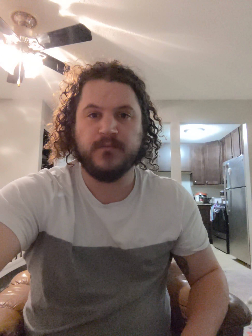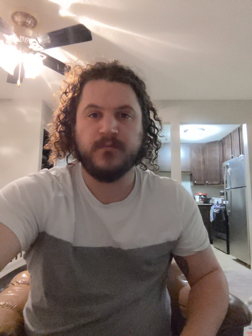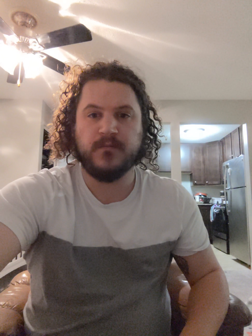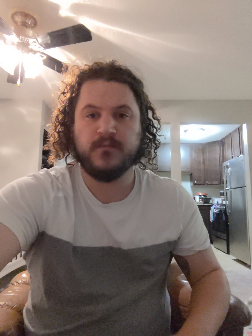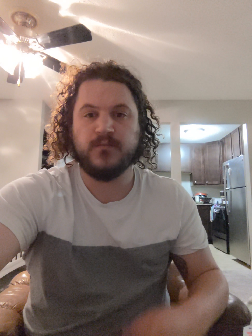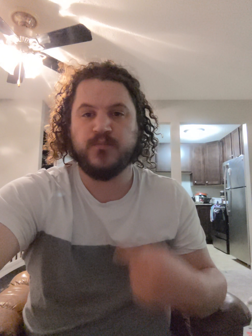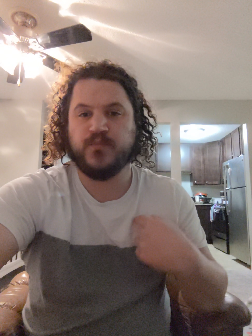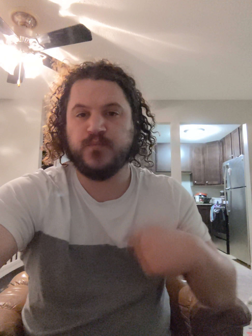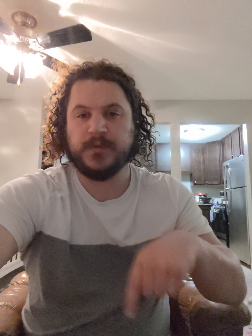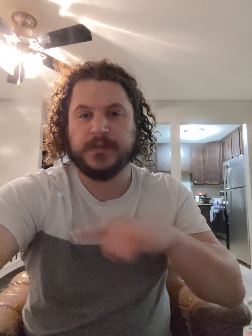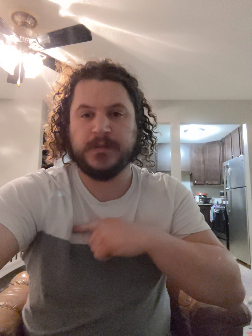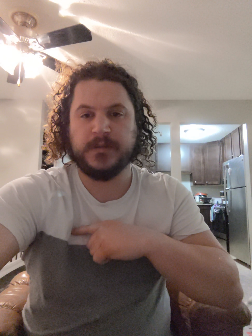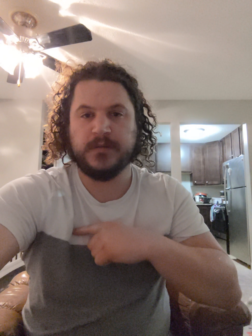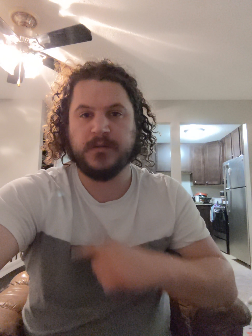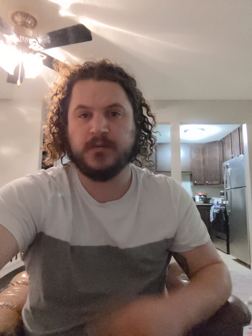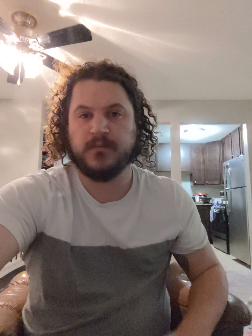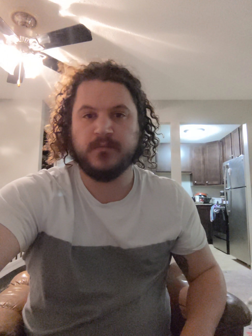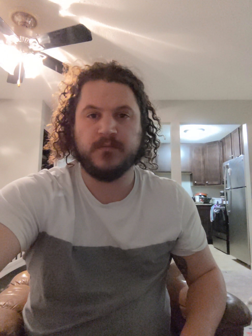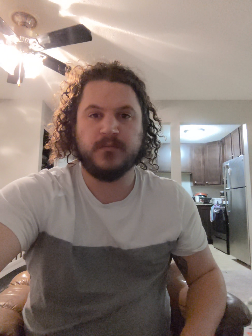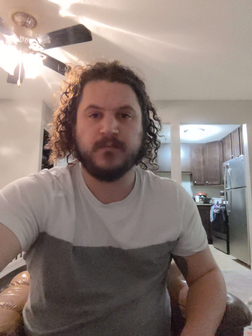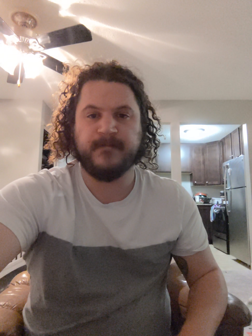we